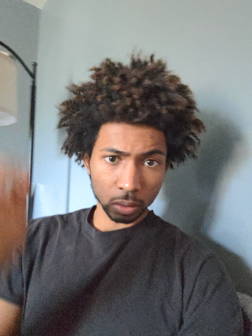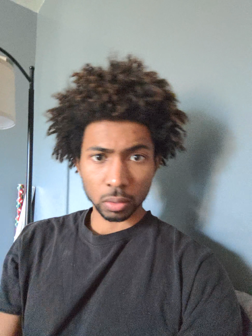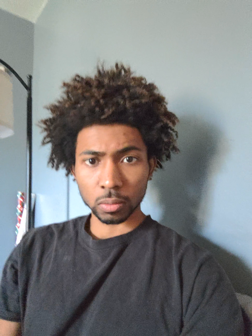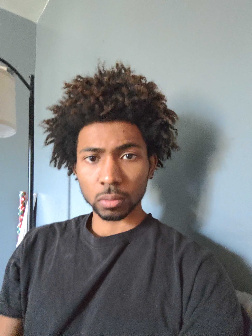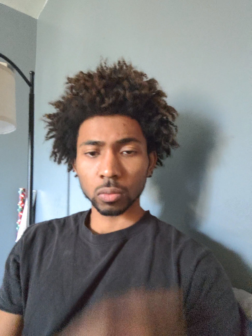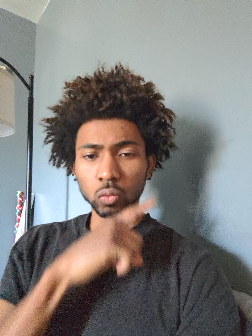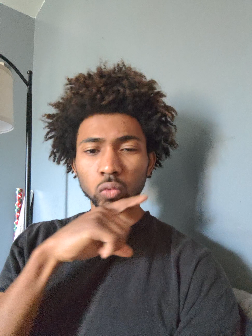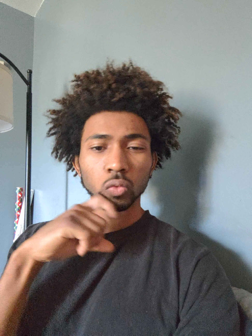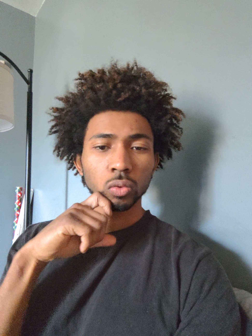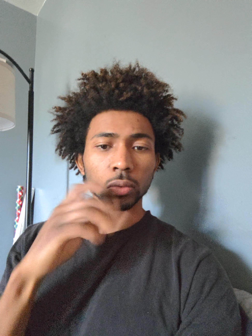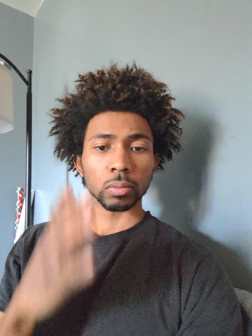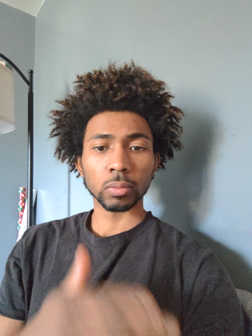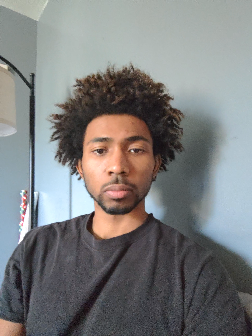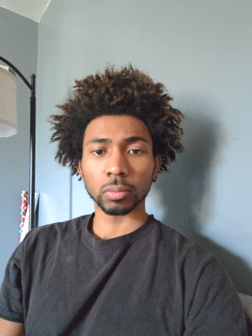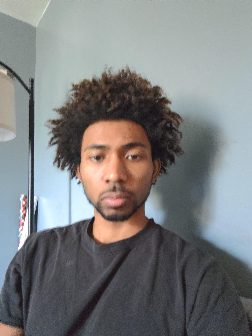dryer